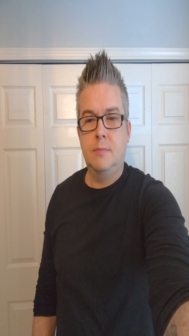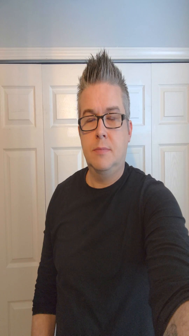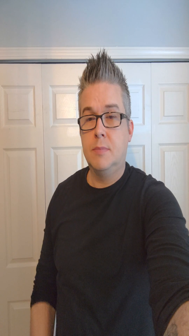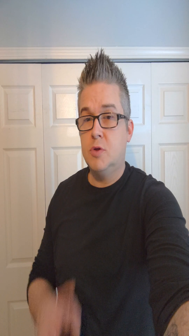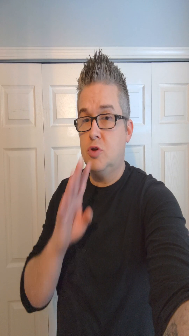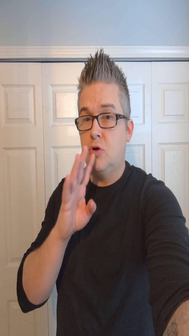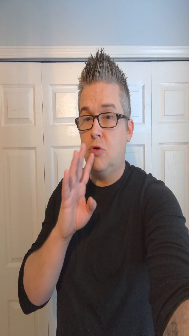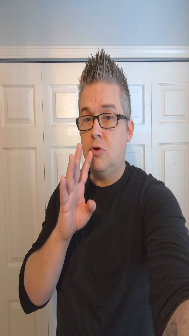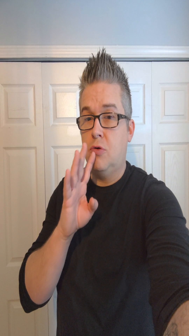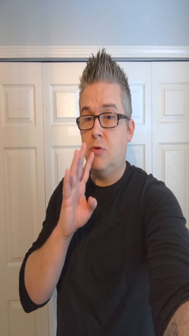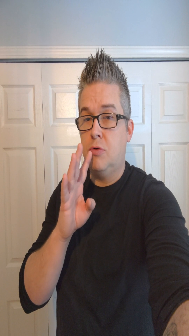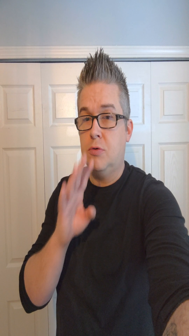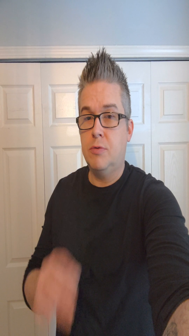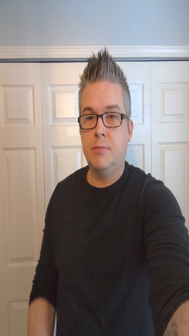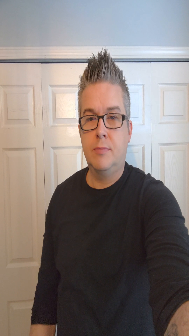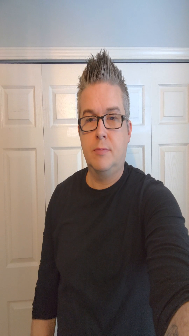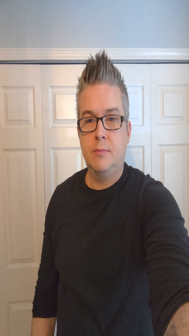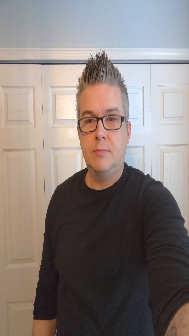talk